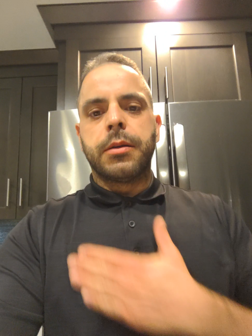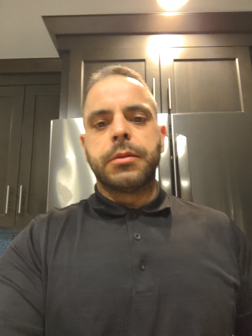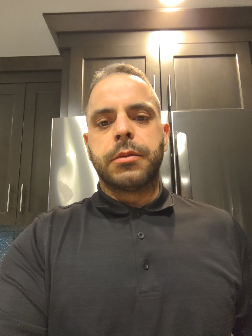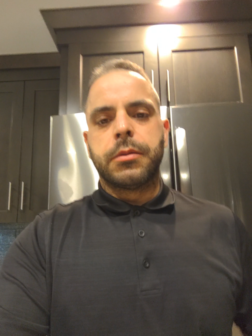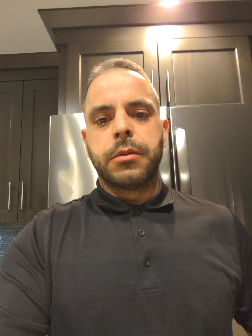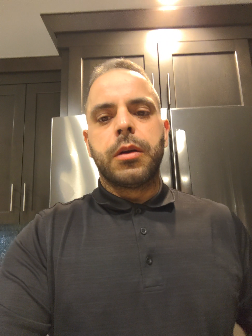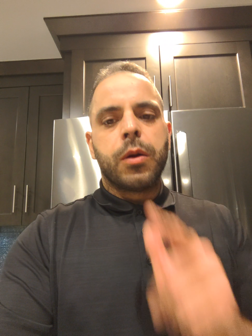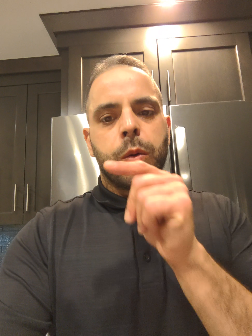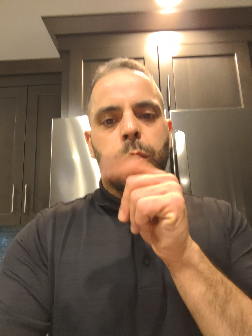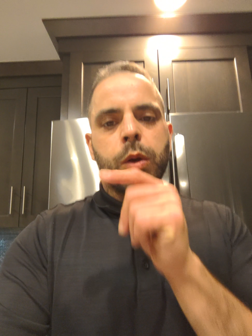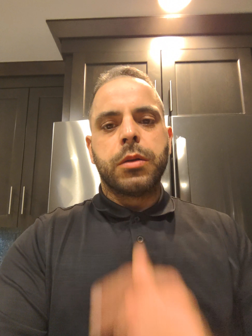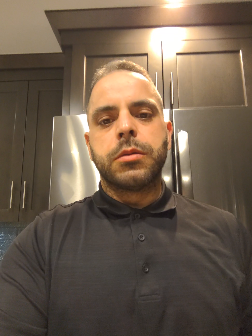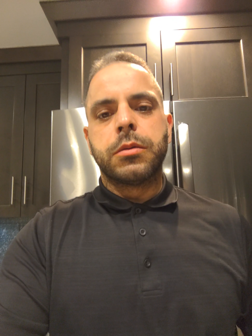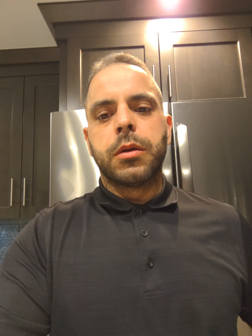who